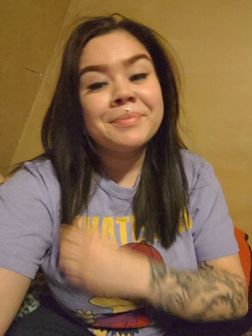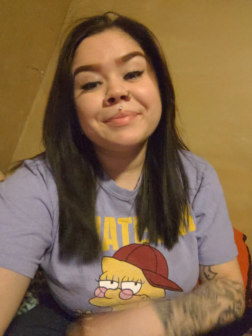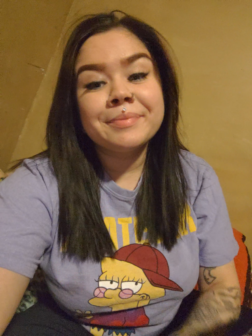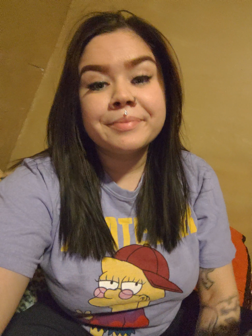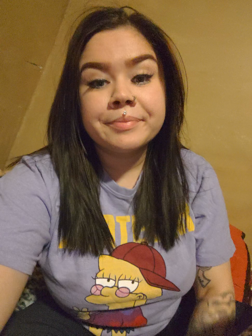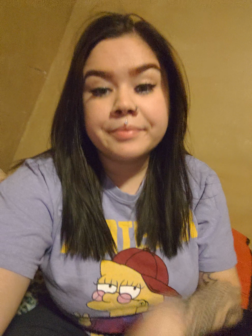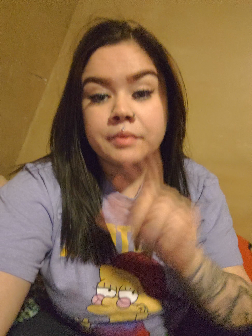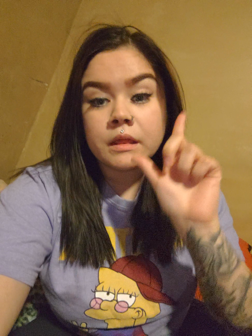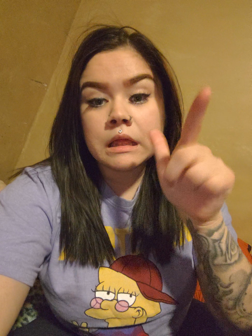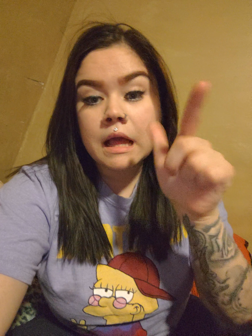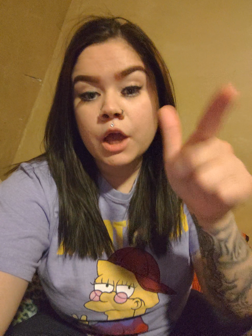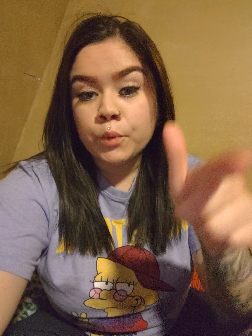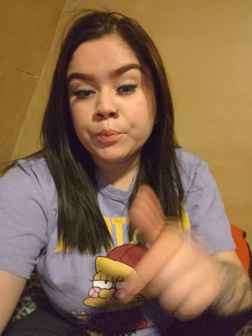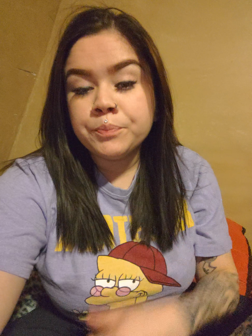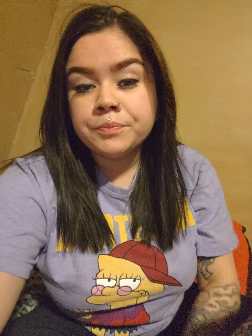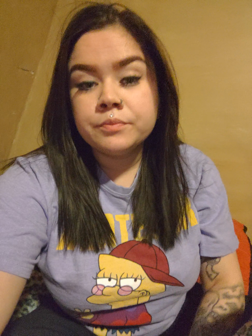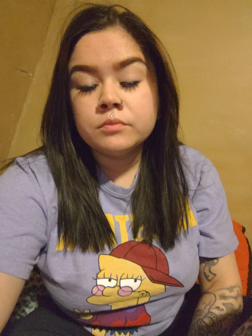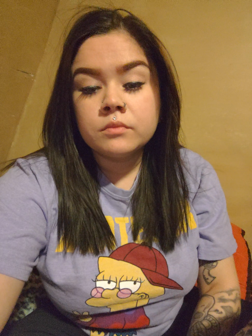later